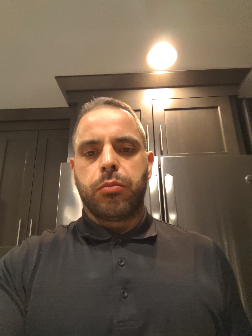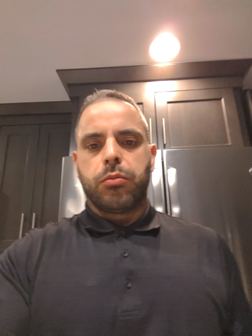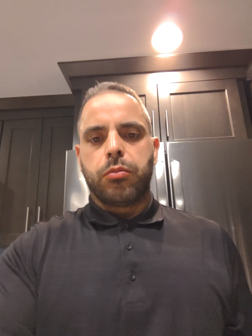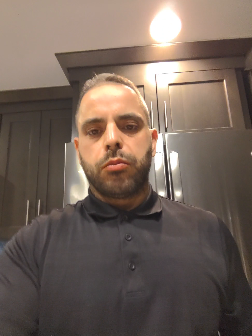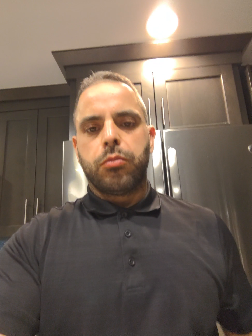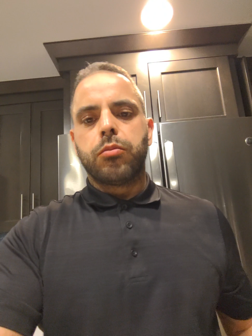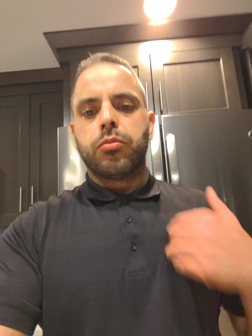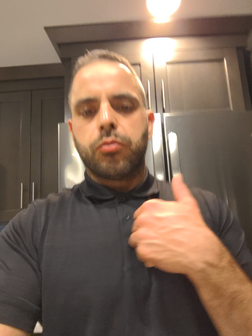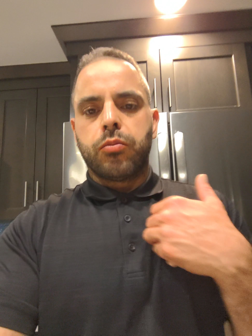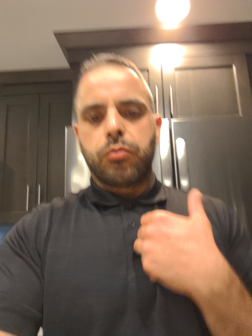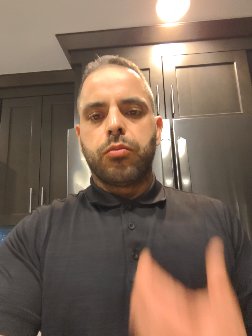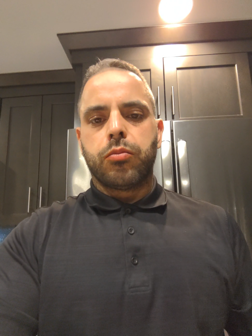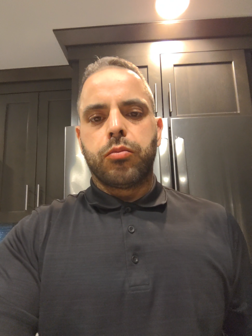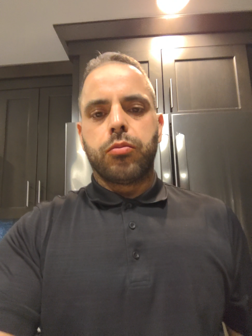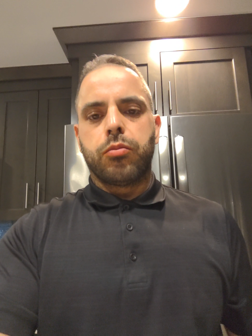animal